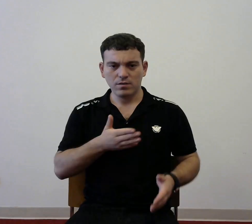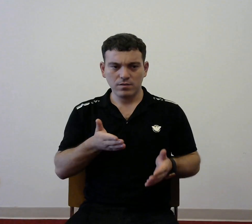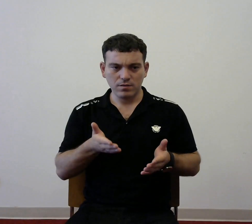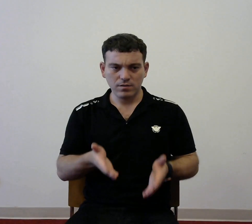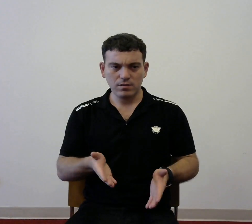burda